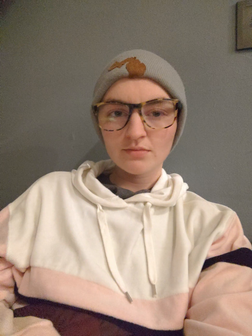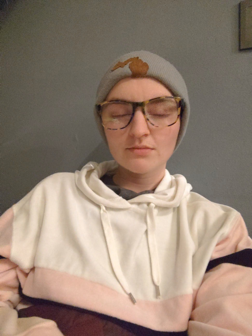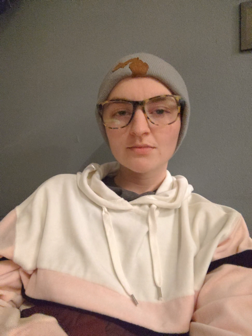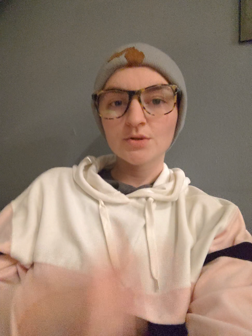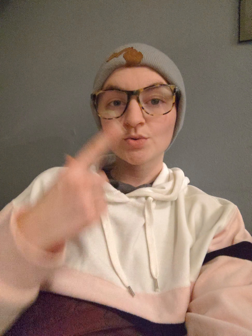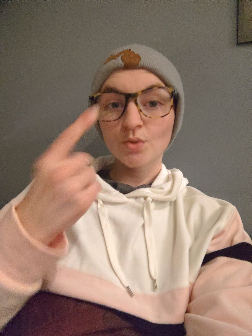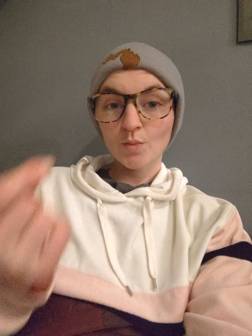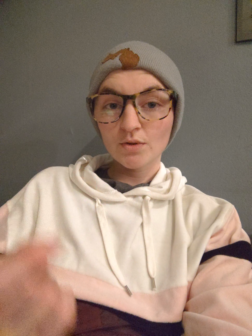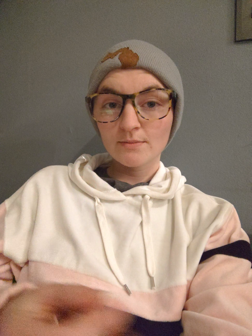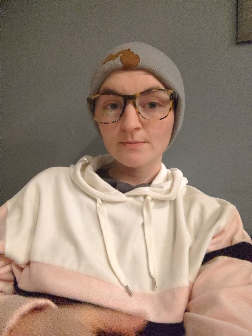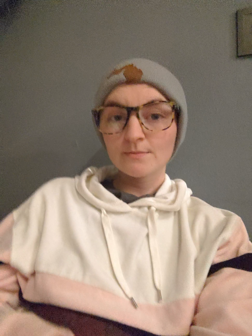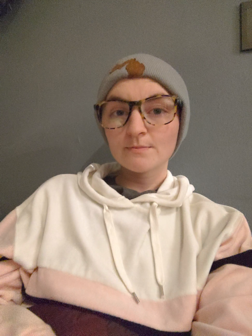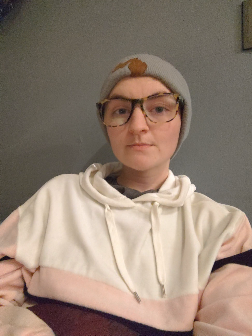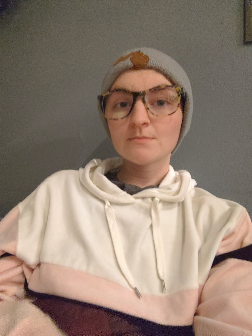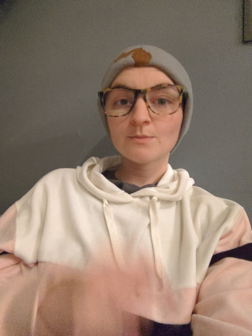go